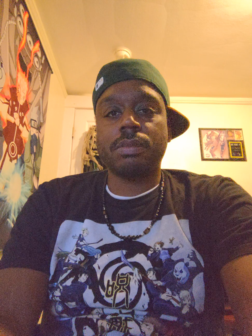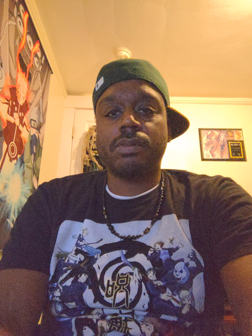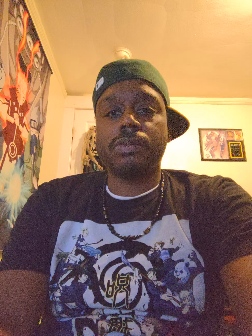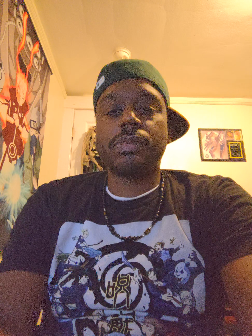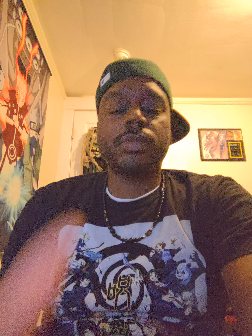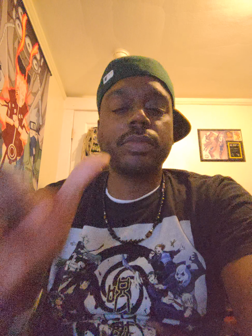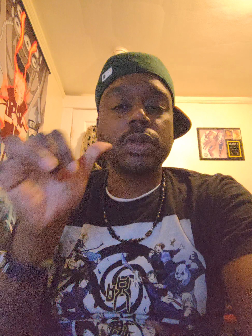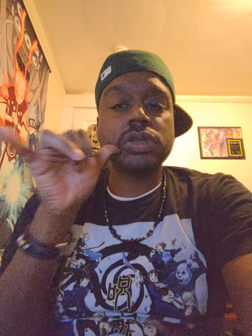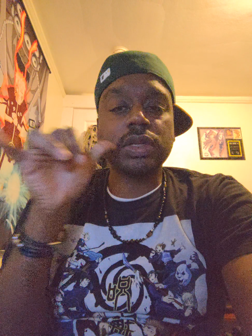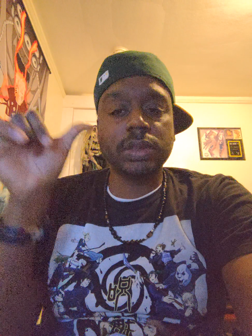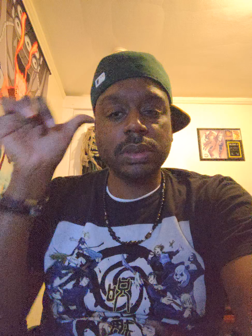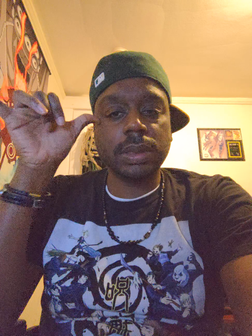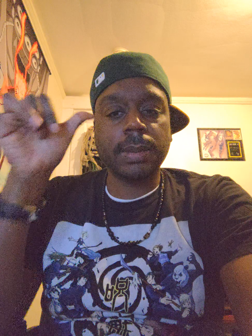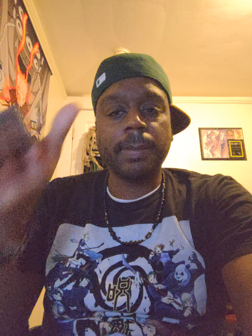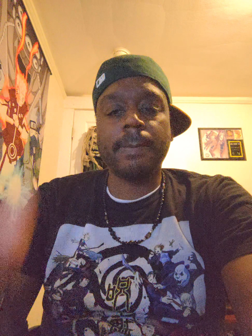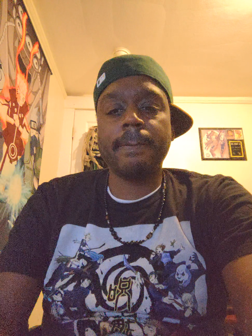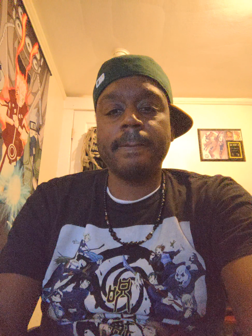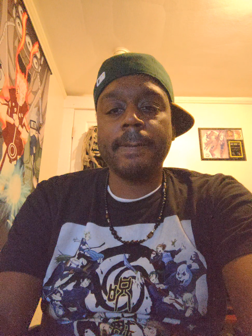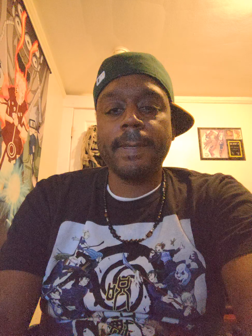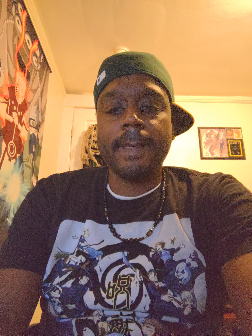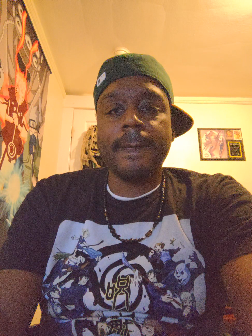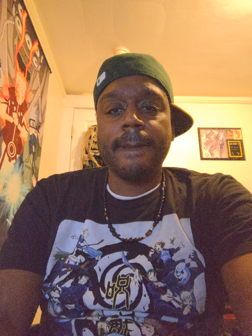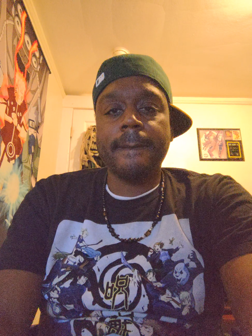yesterday